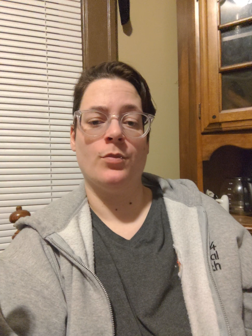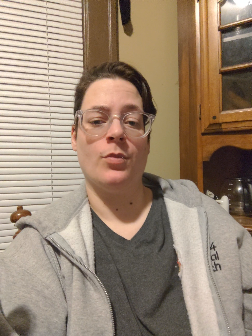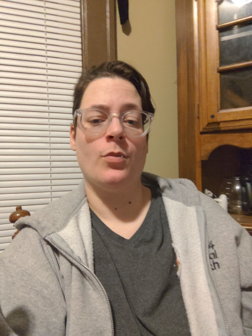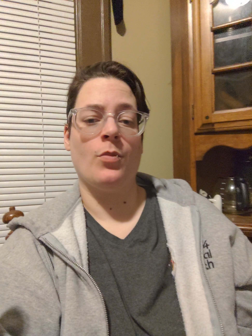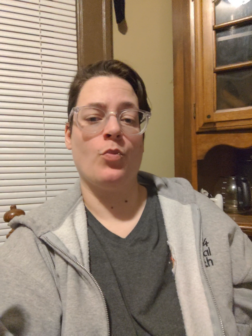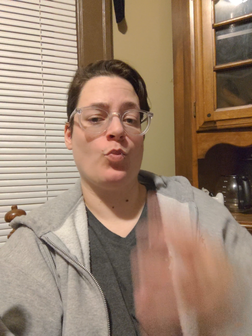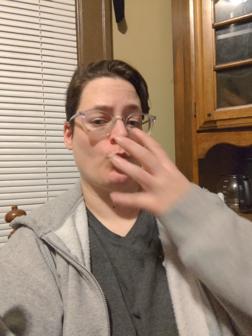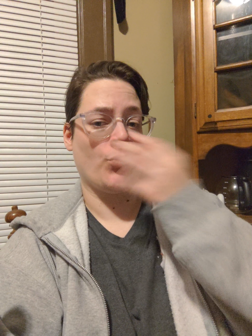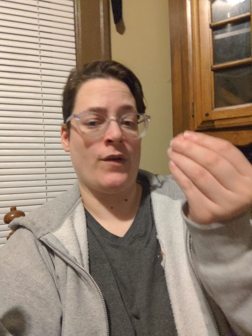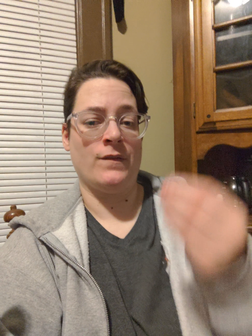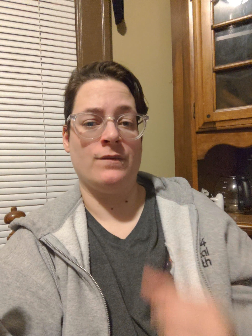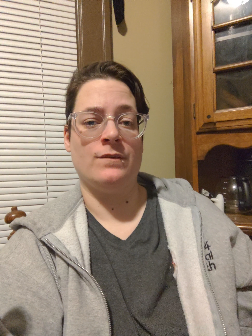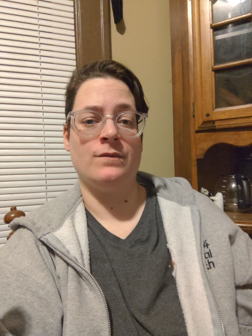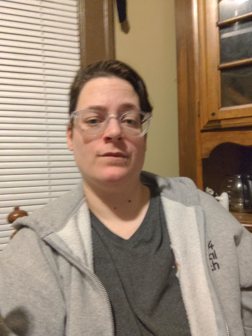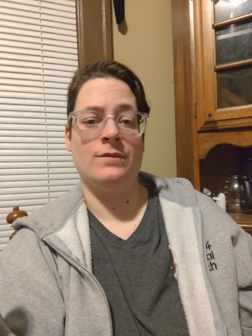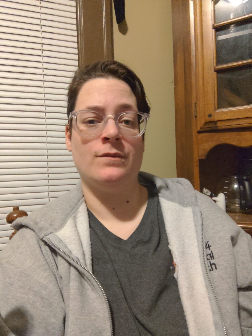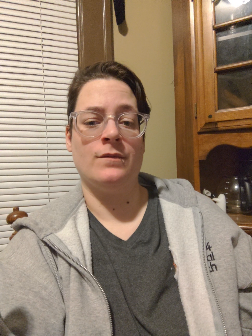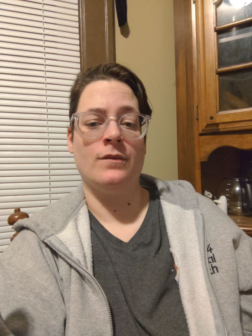wolf